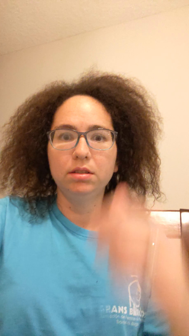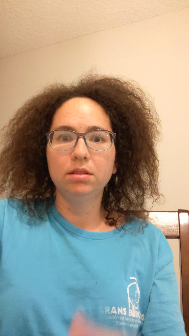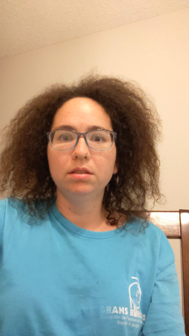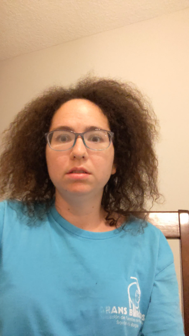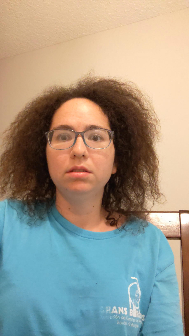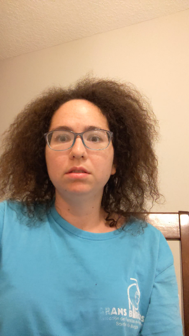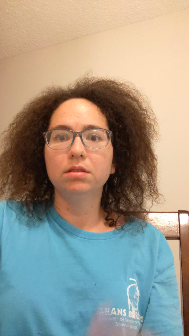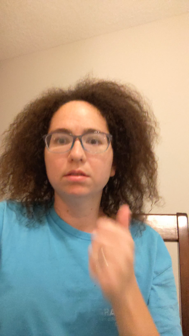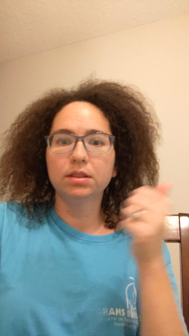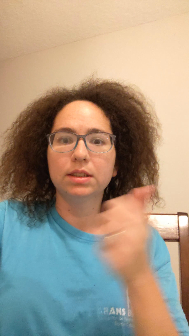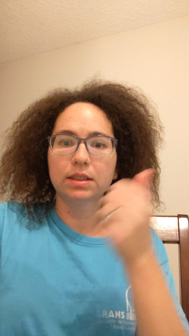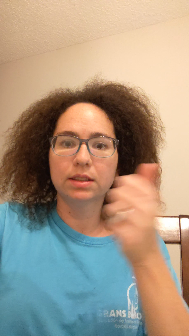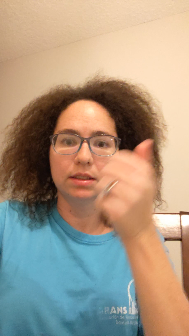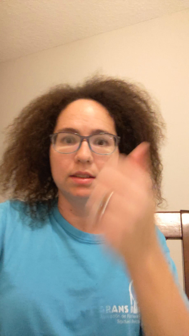chase